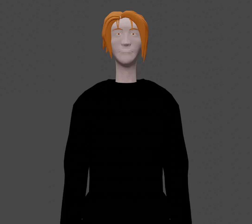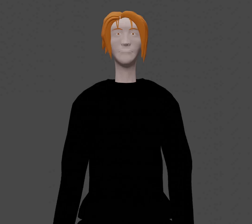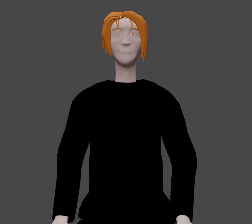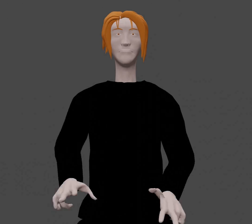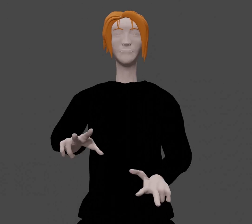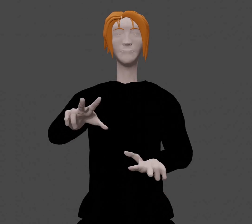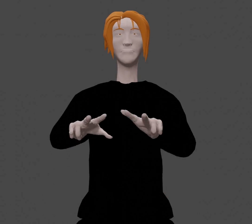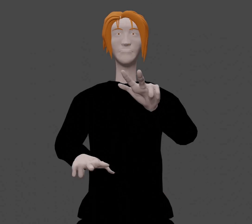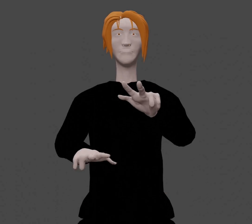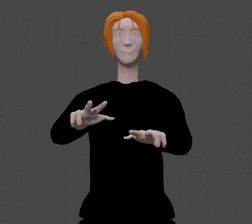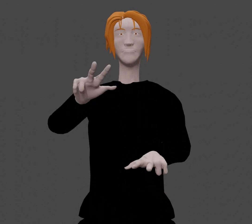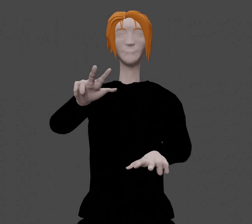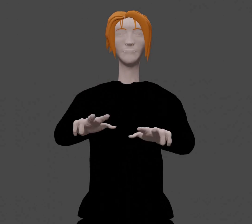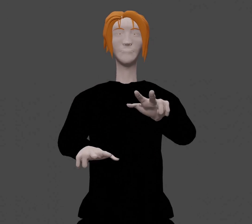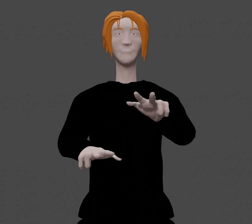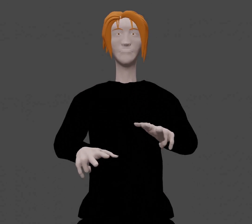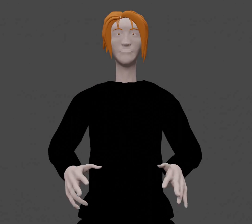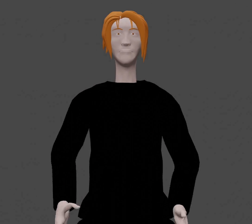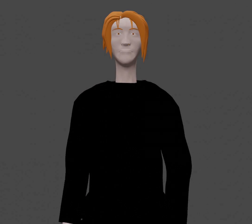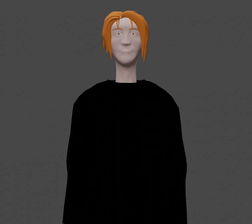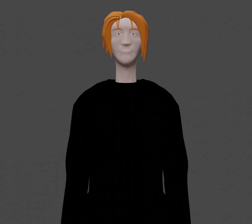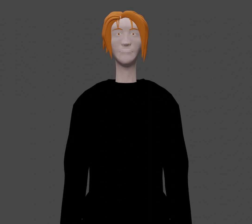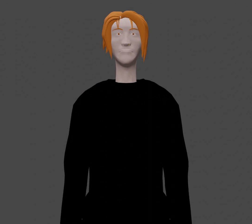Awkward